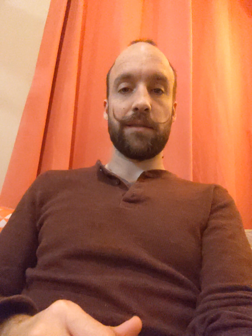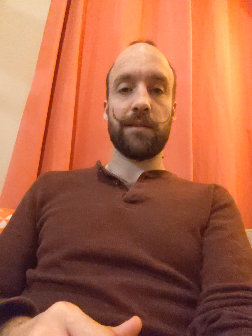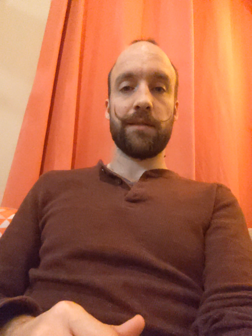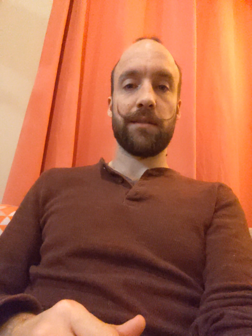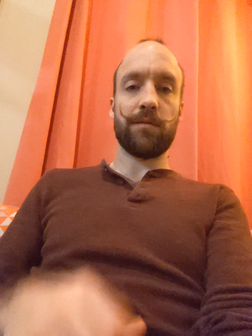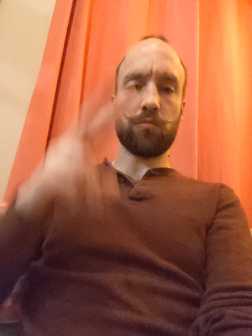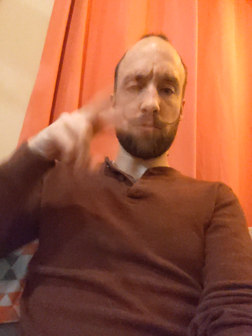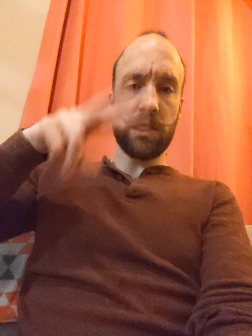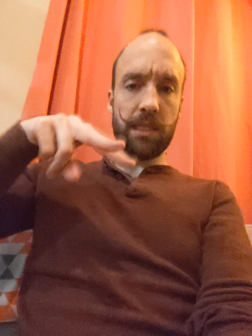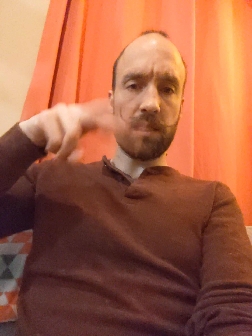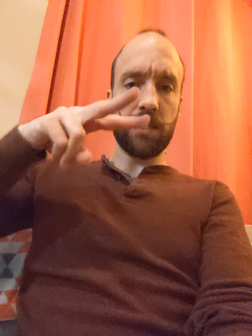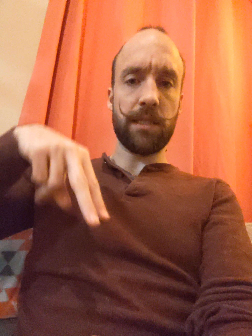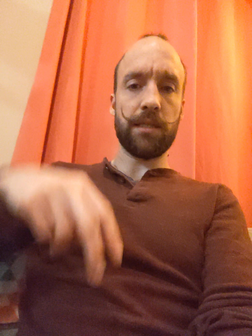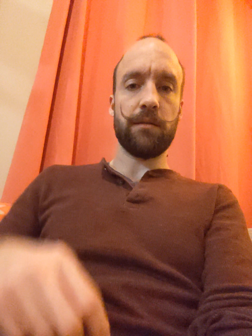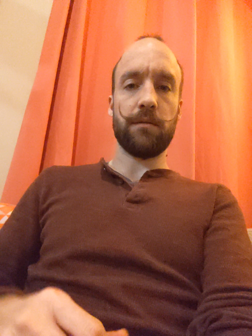read